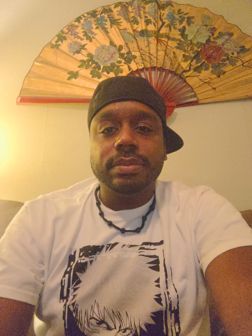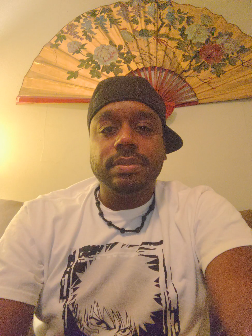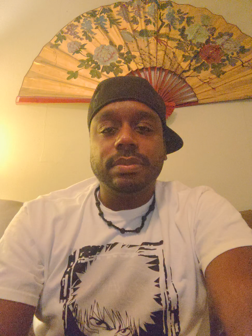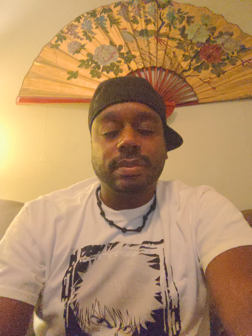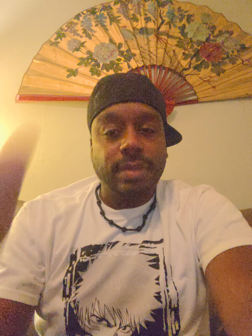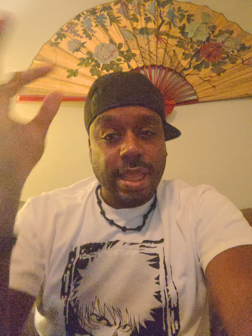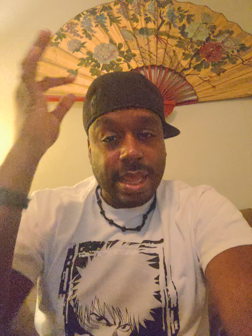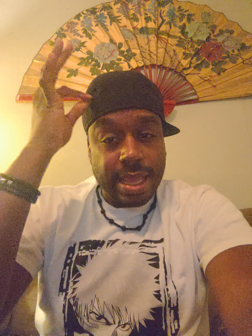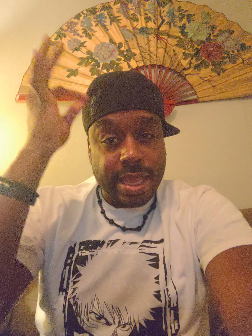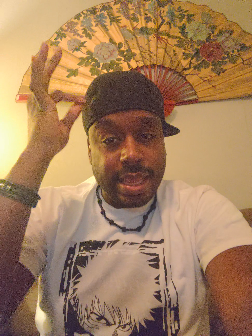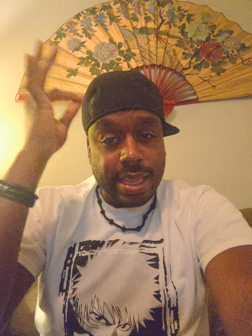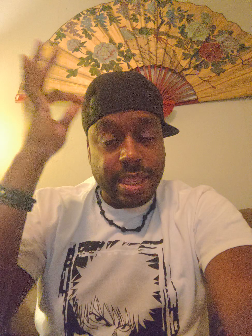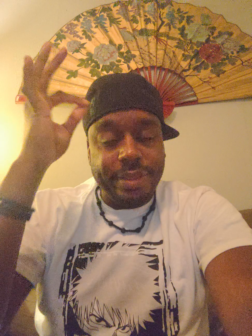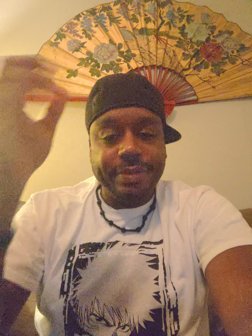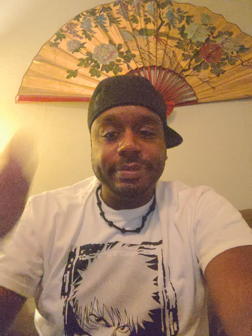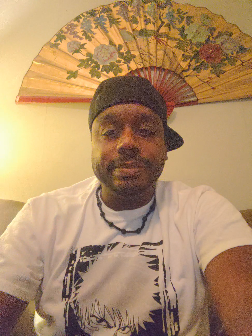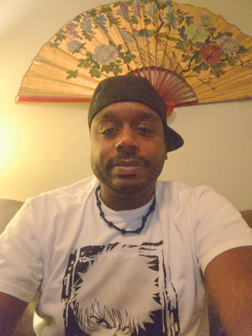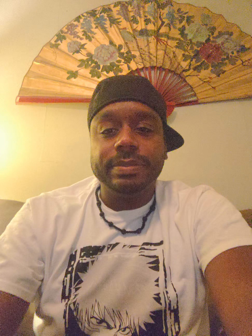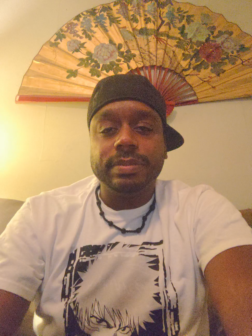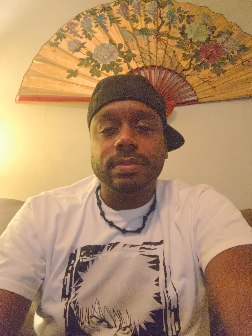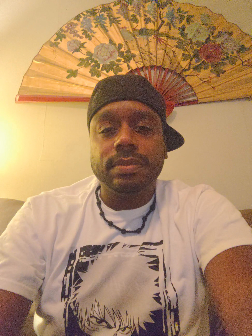hair